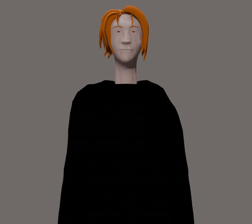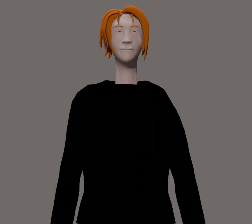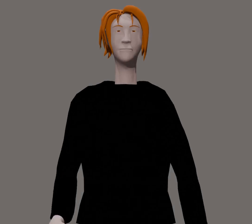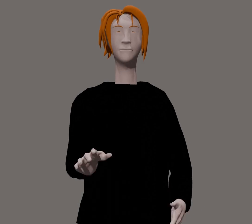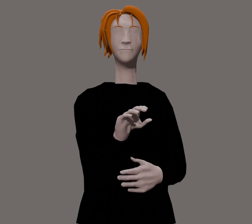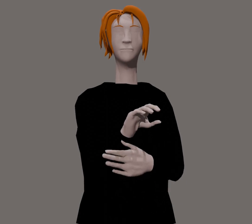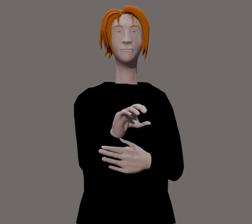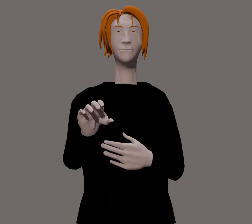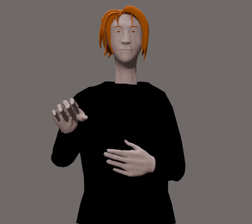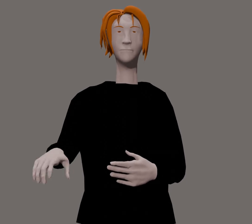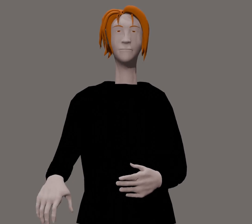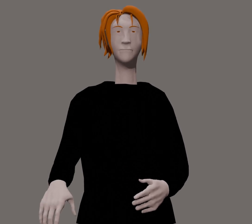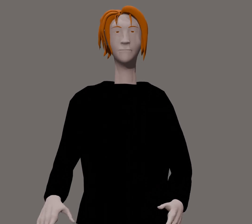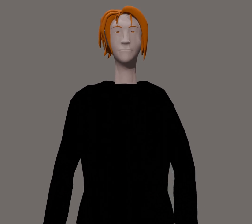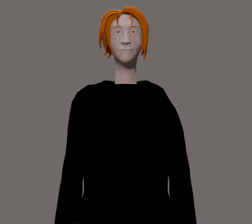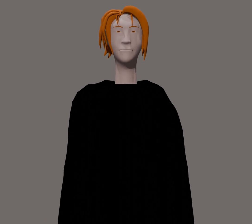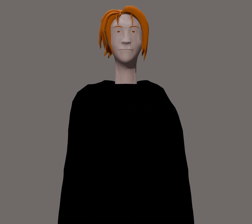Consequence